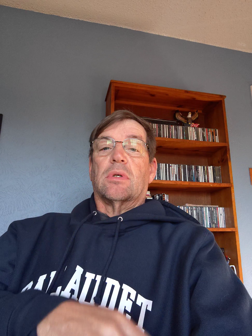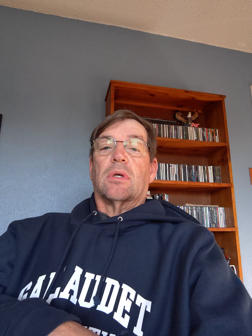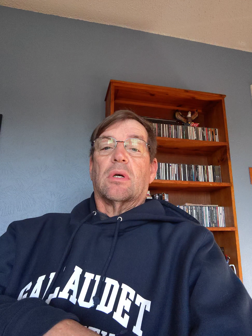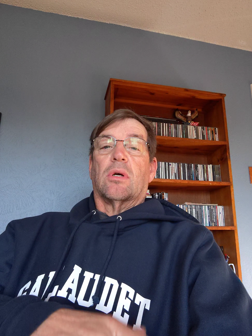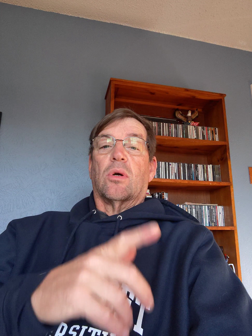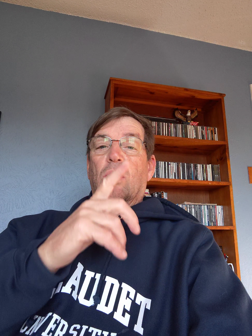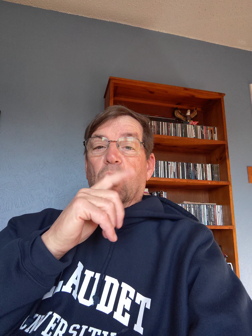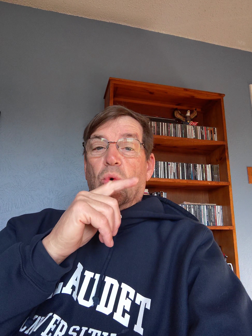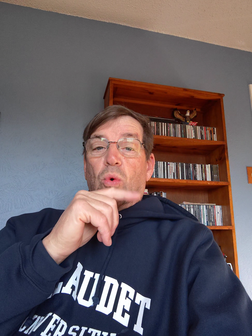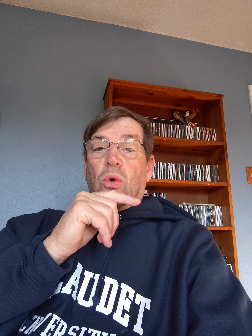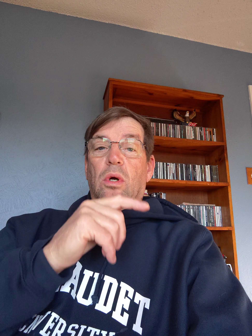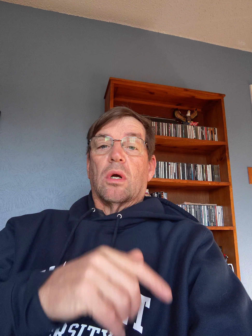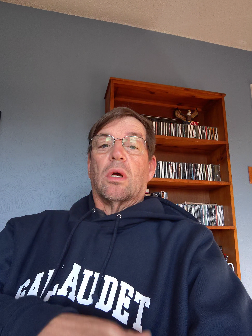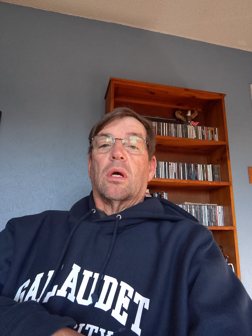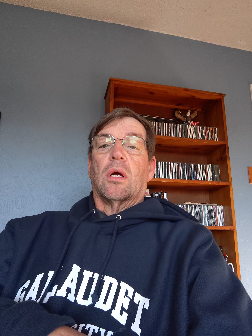who